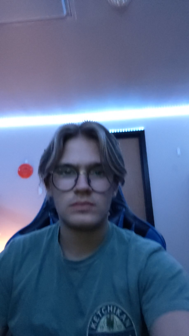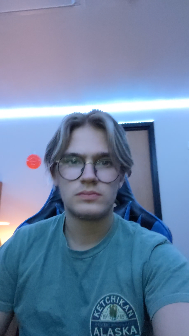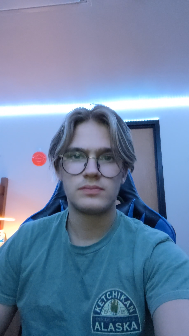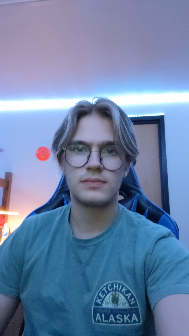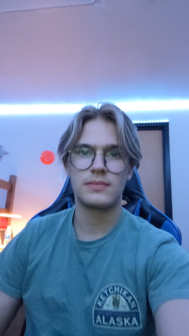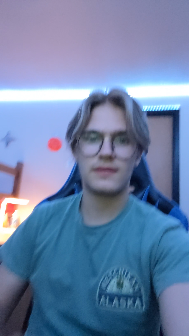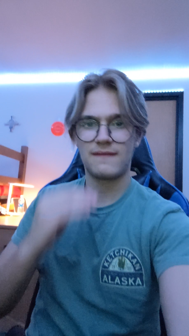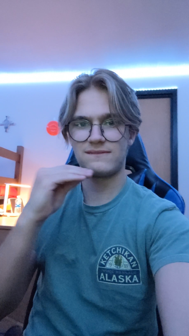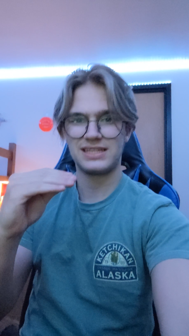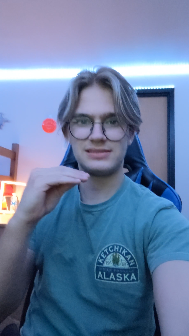fix